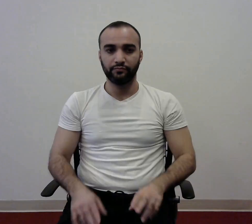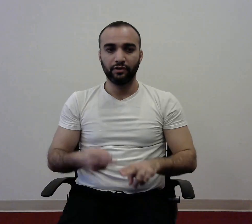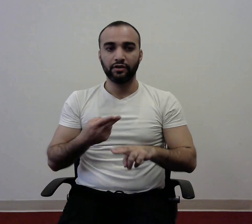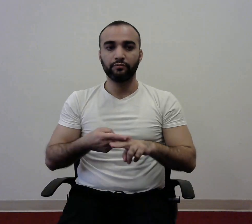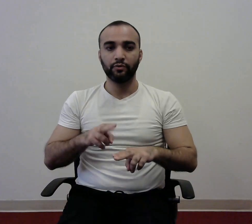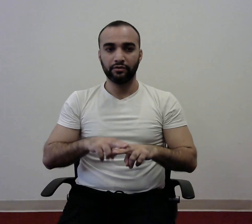bu